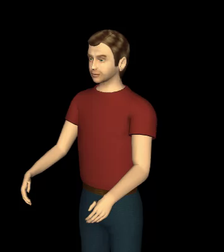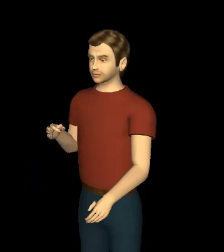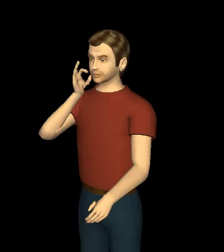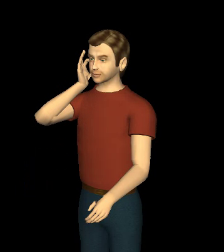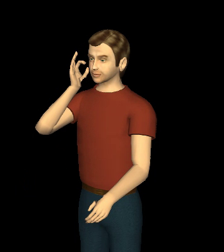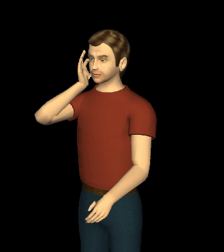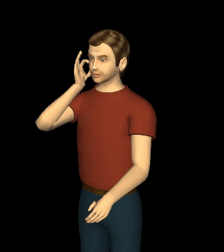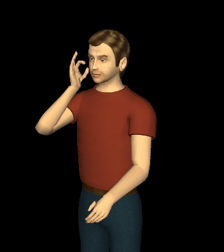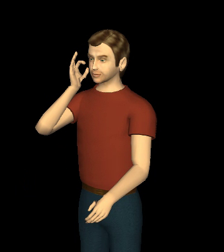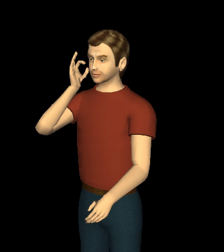أذن